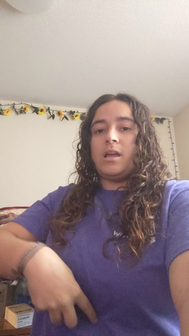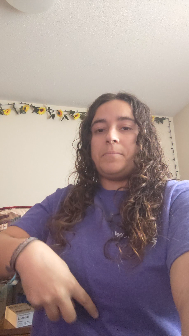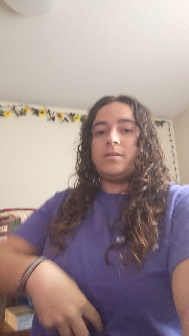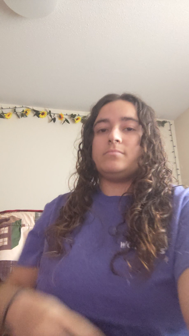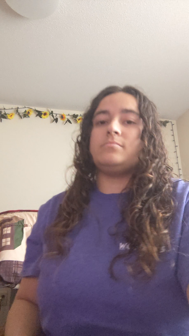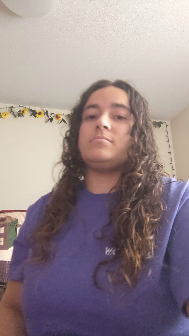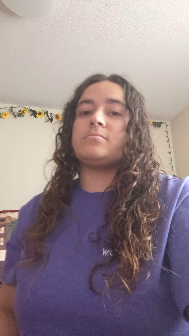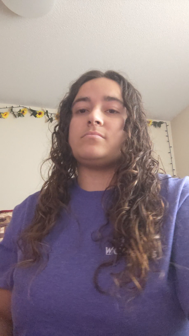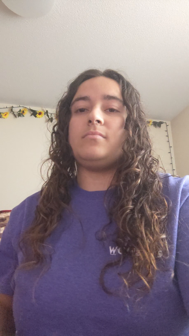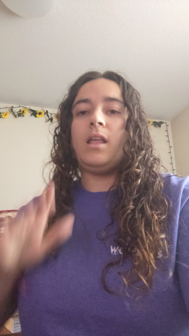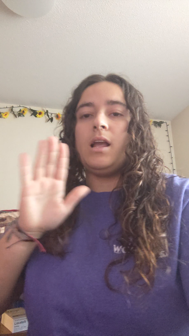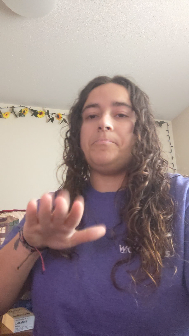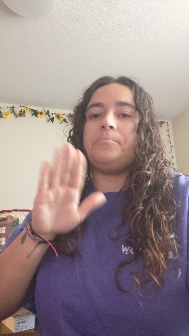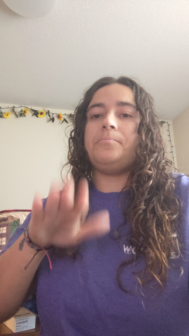clap